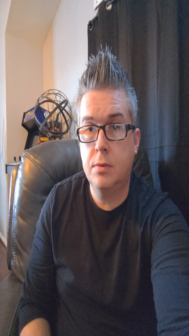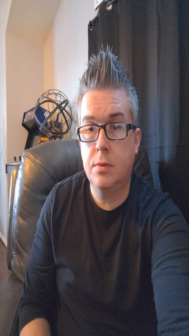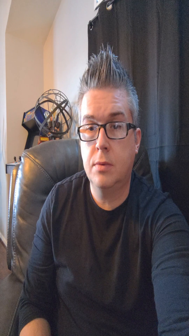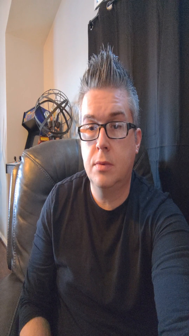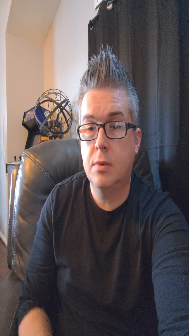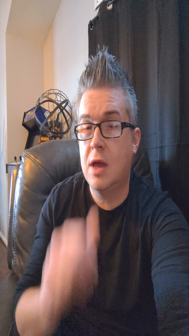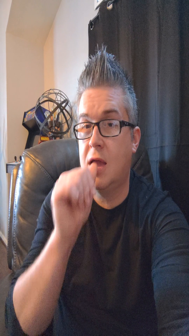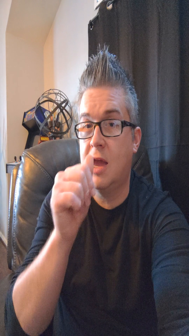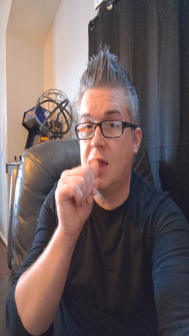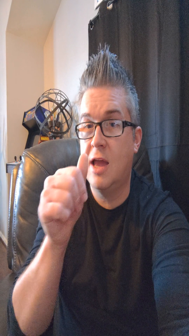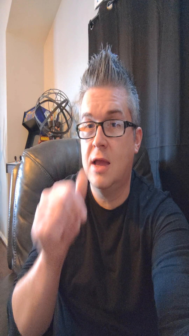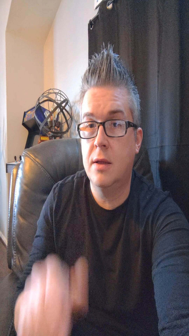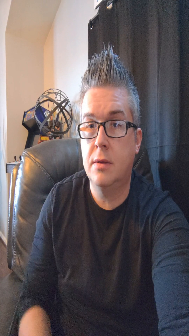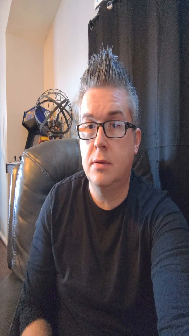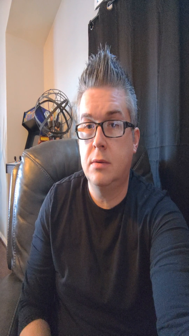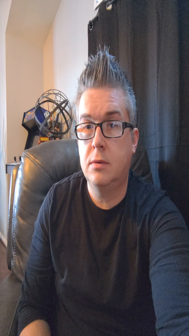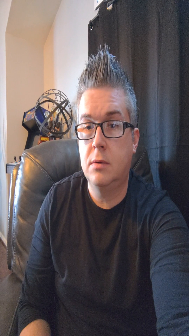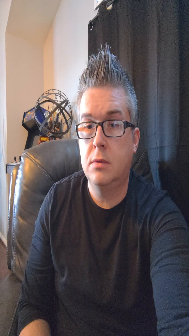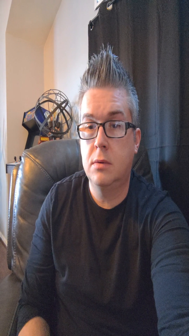nuts